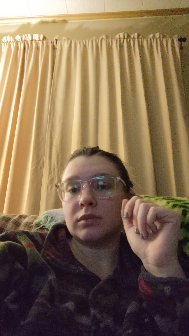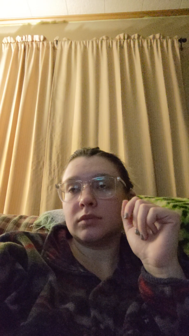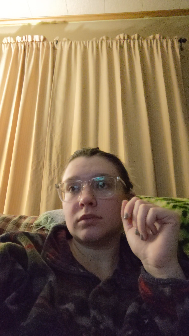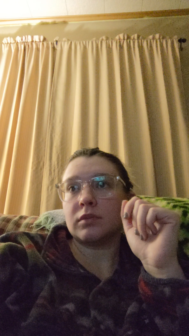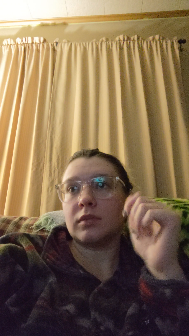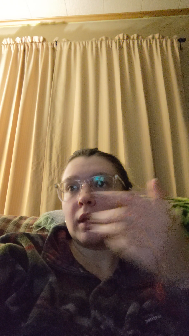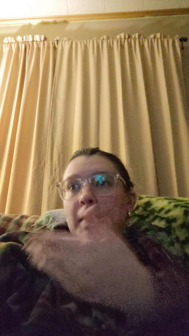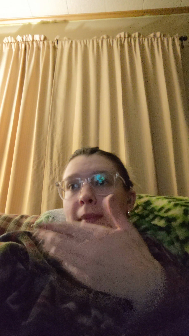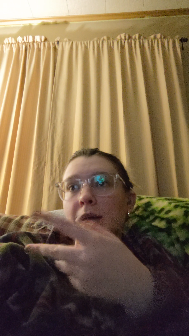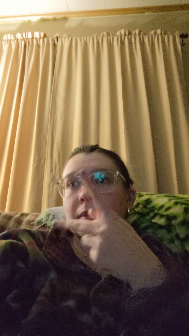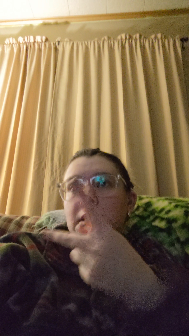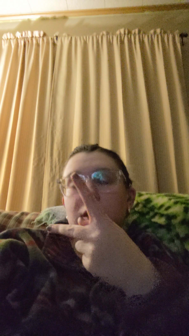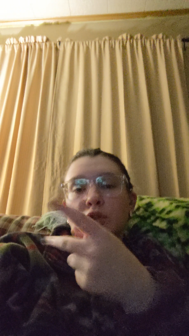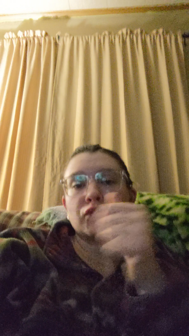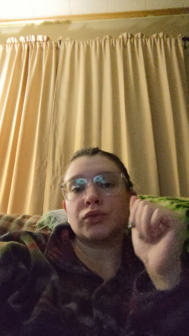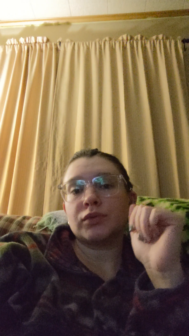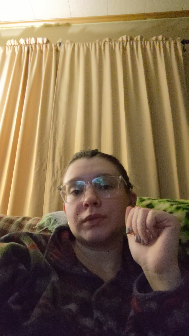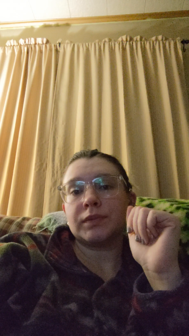babysitter